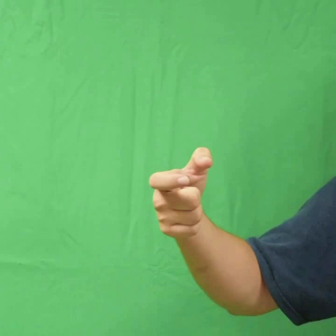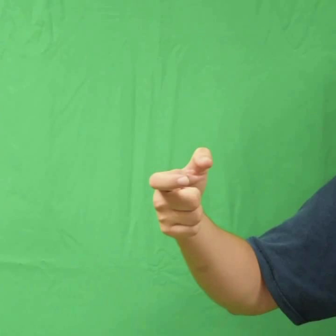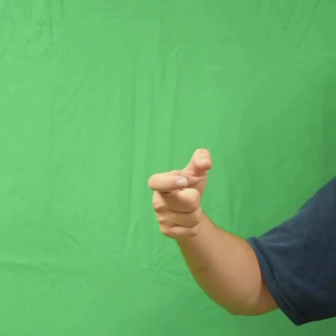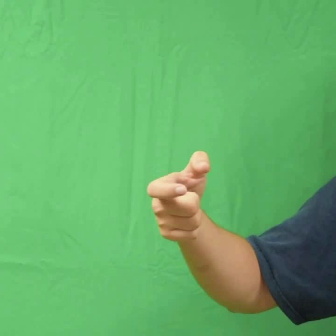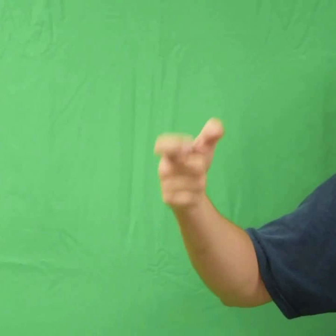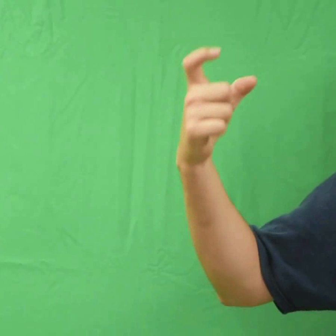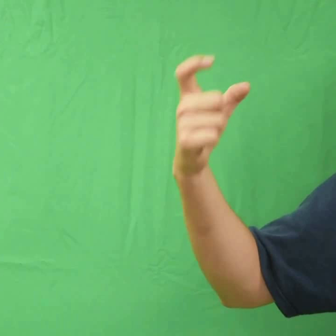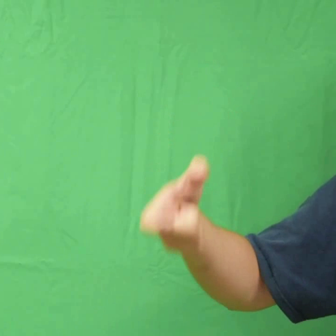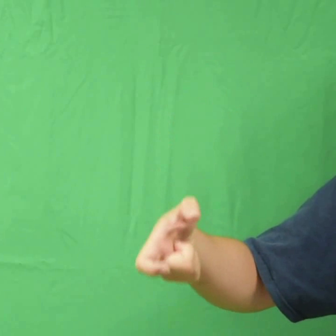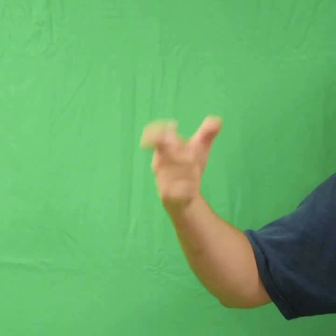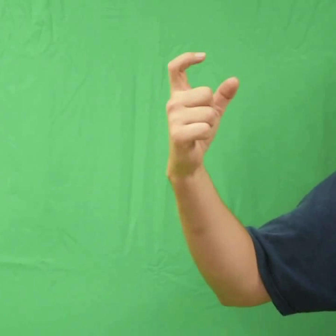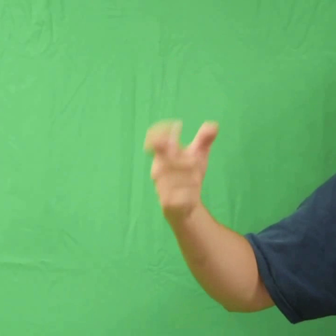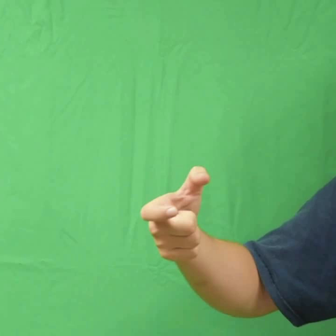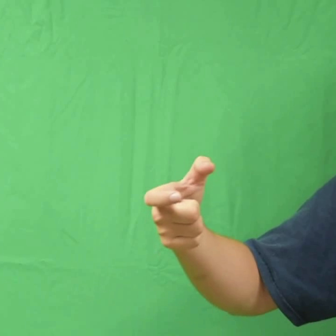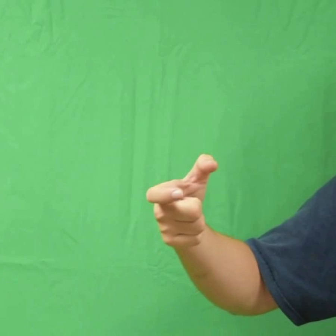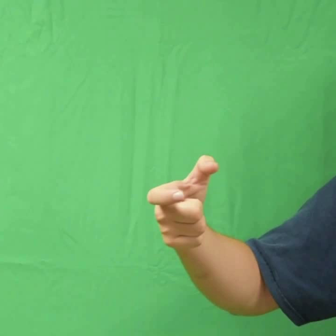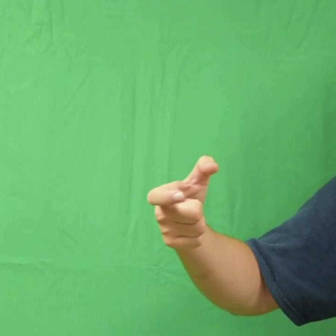Q